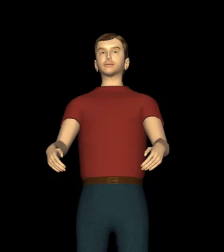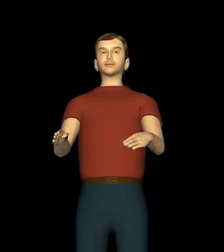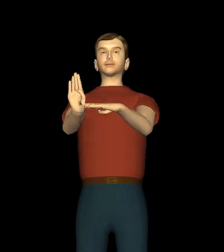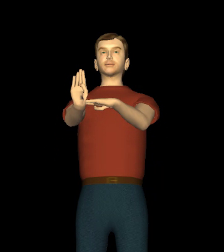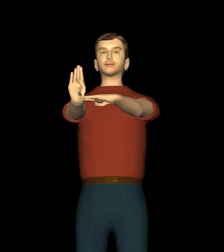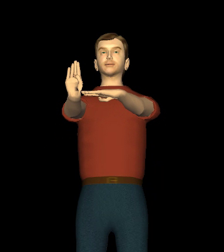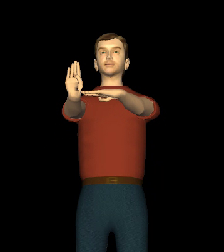يظهر